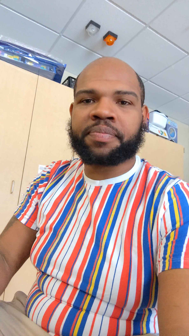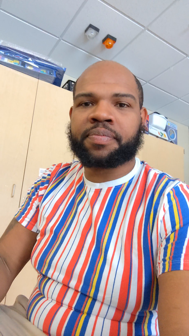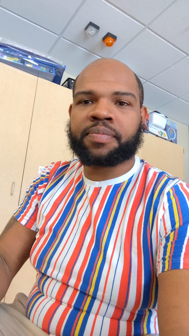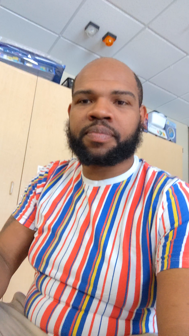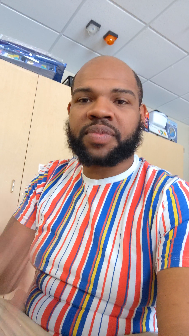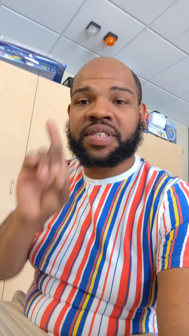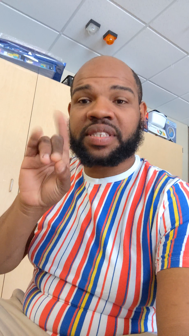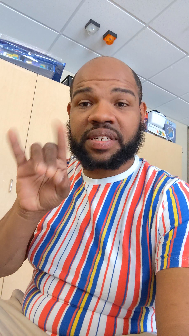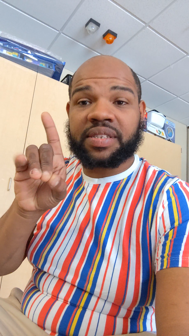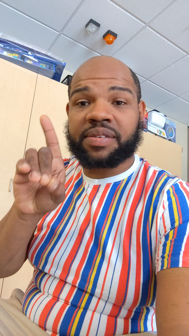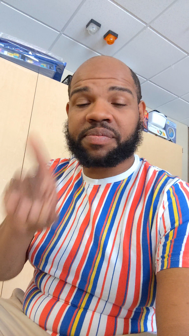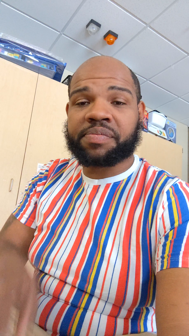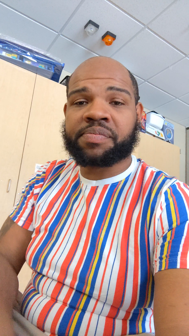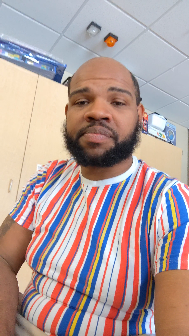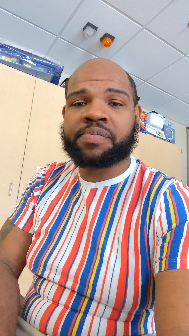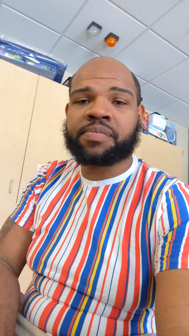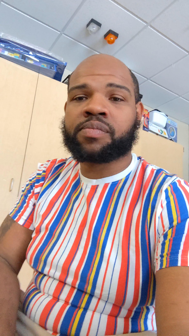did